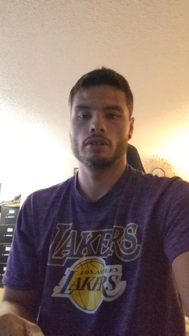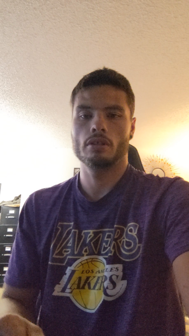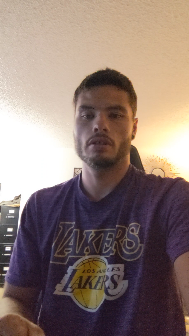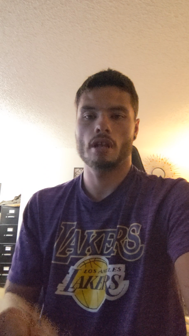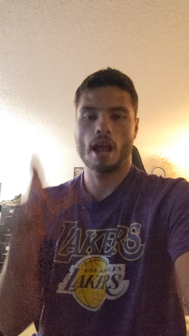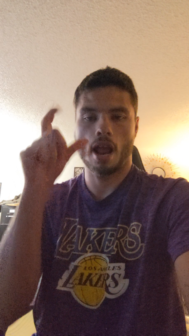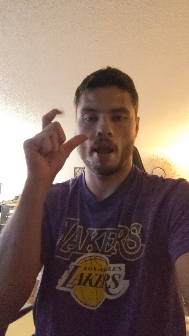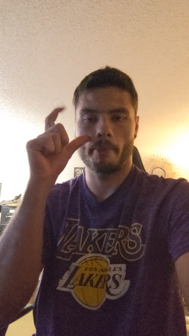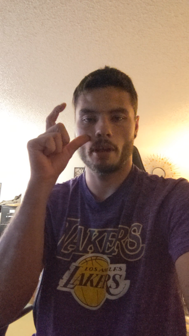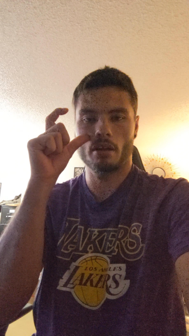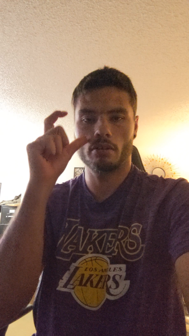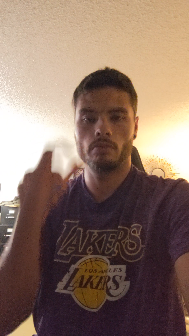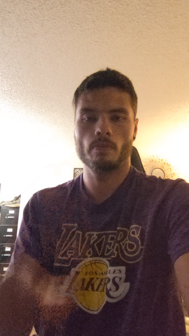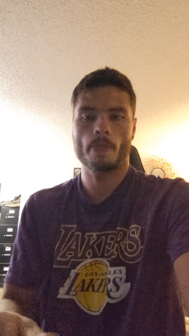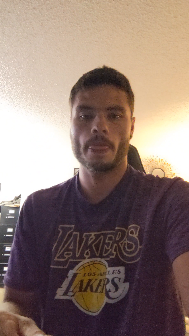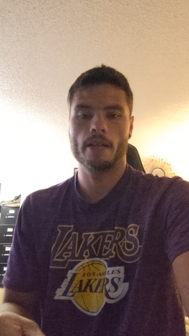camera